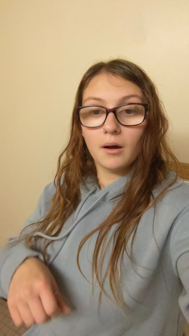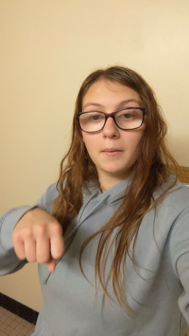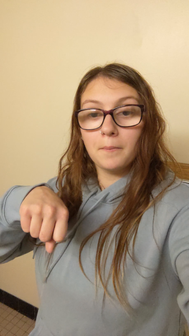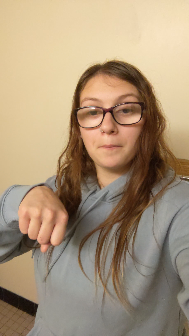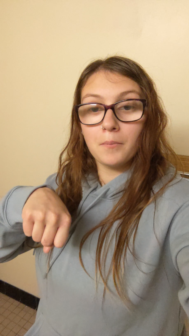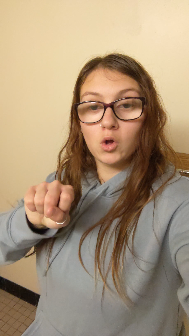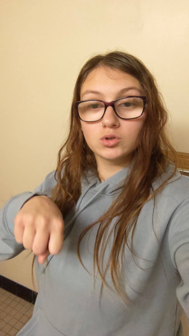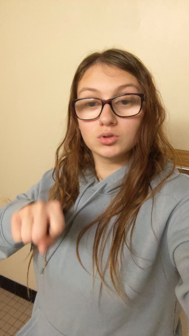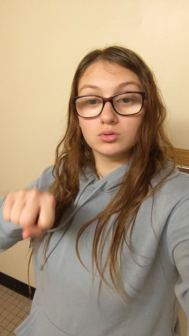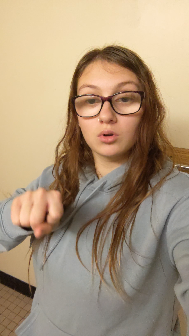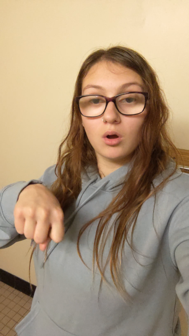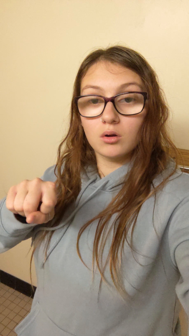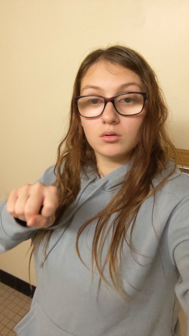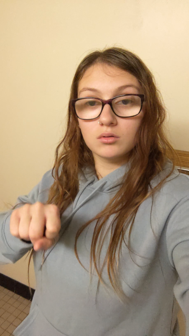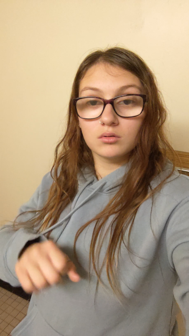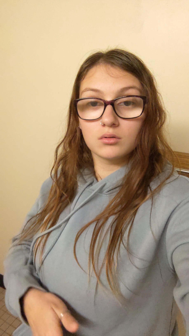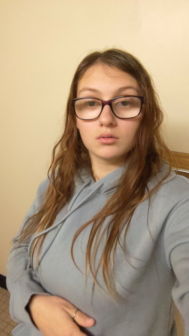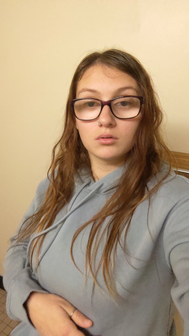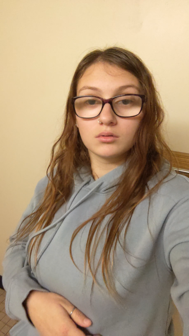motorcycle